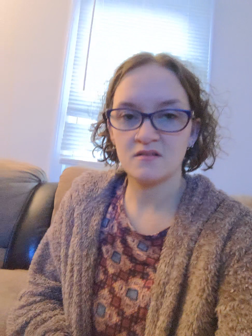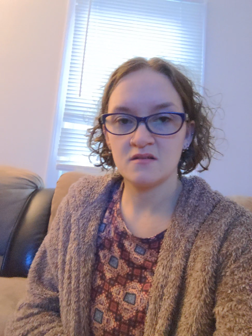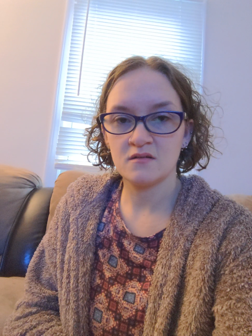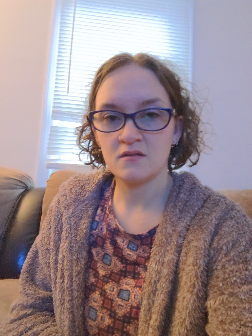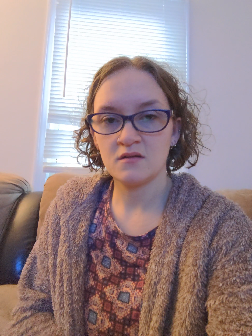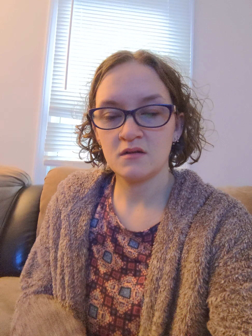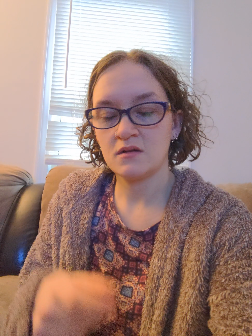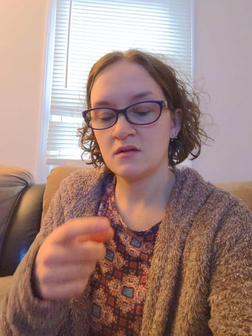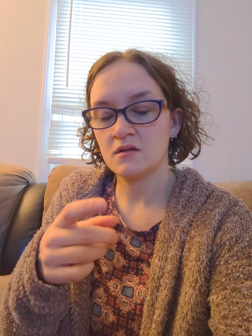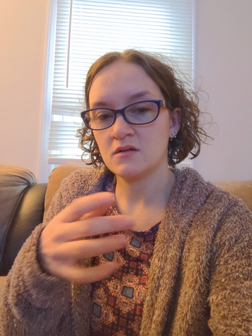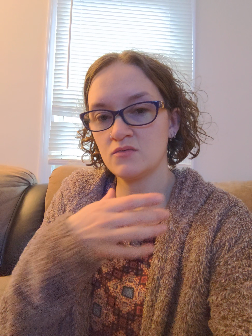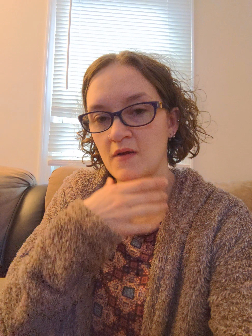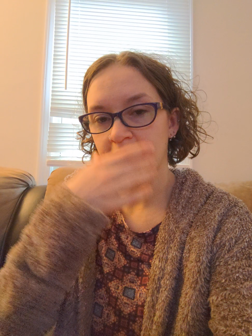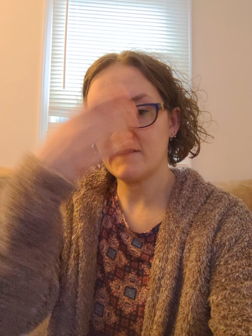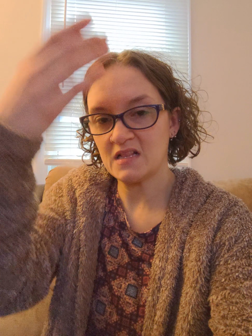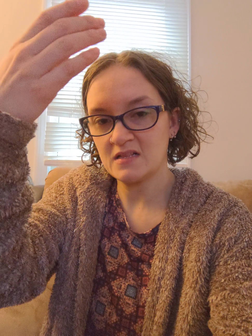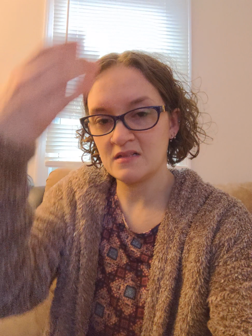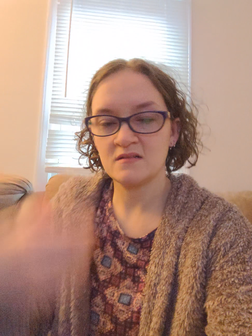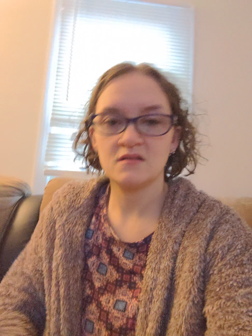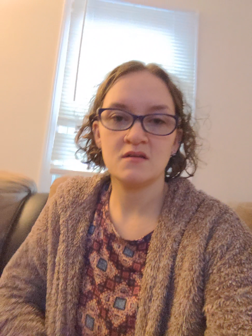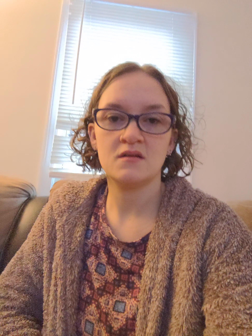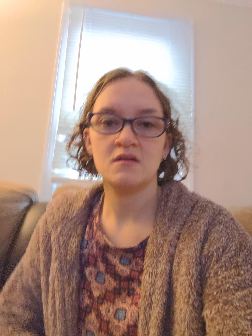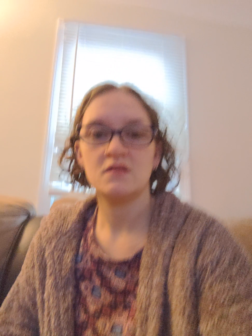giraffe